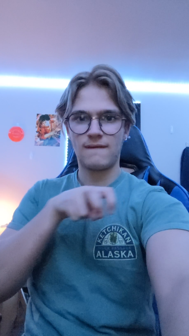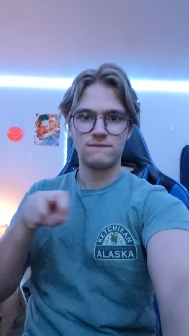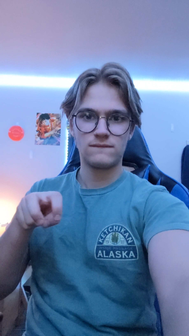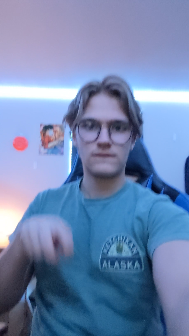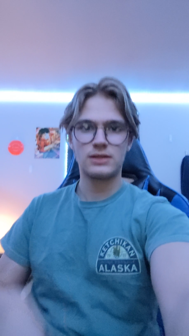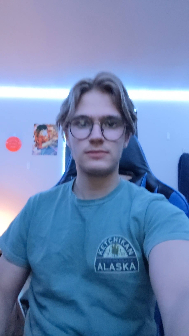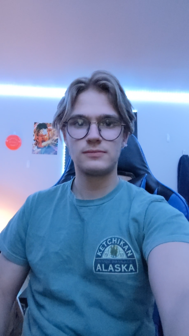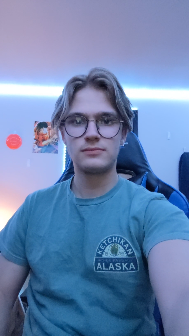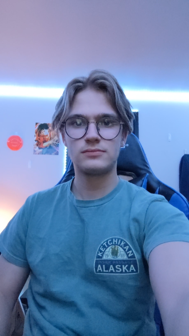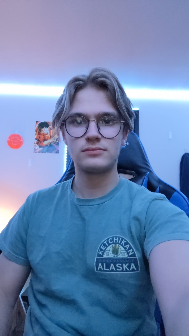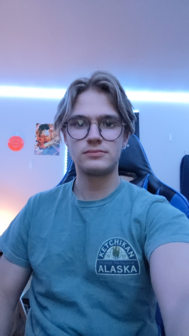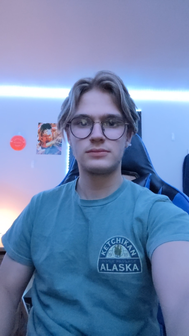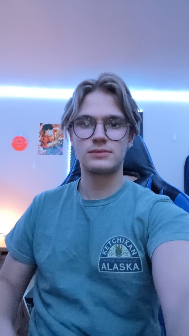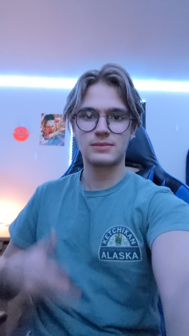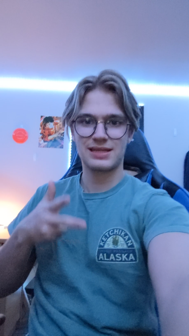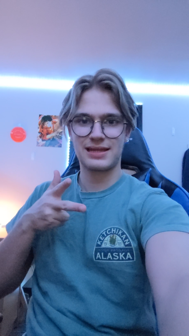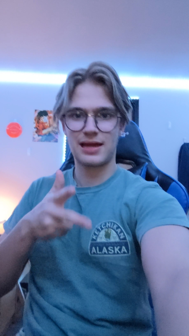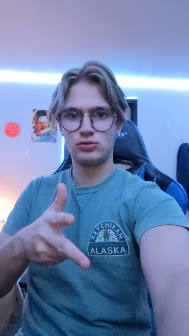garage